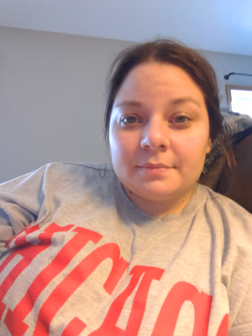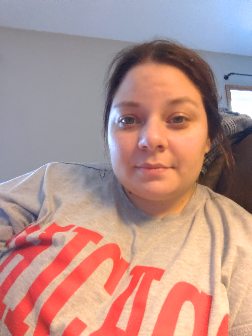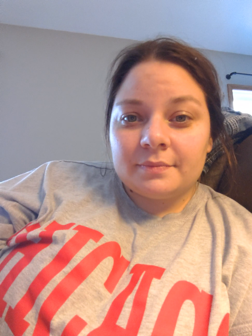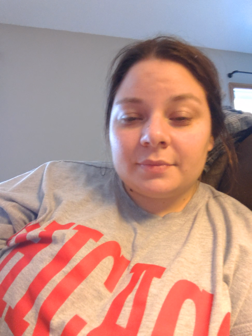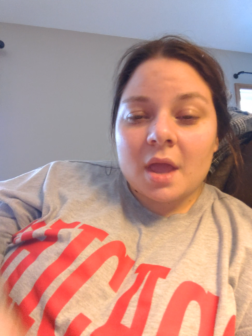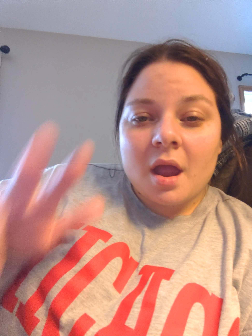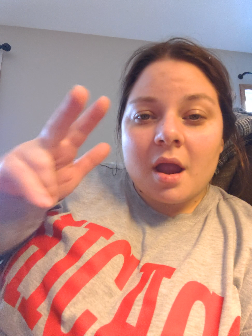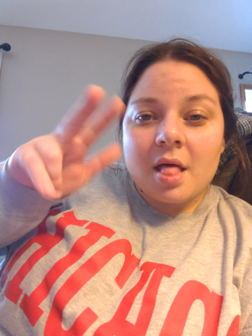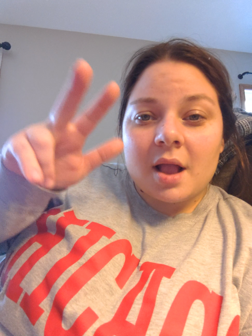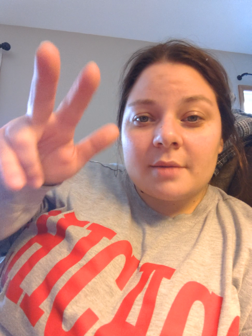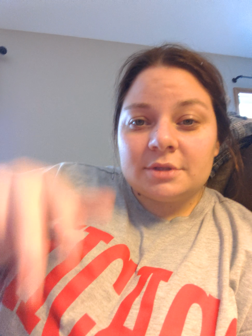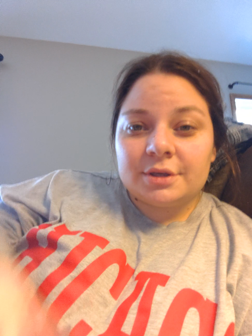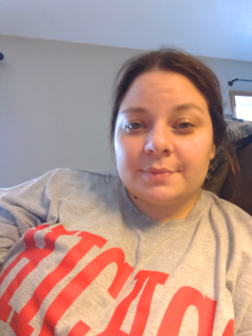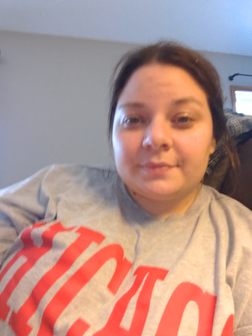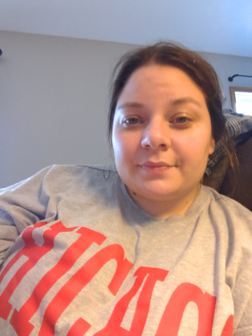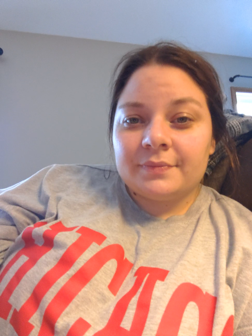helicopter